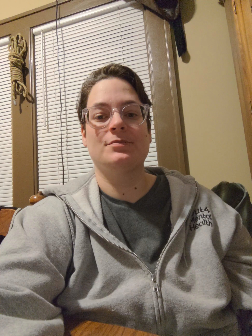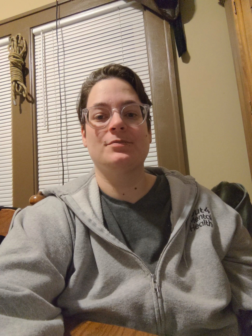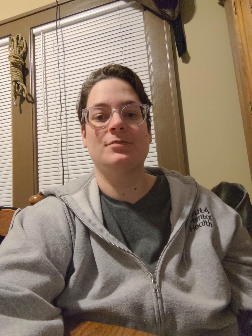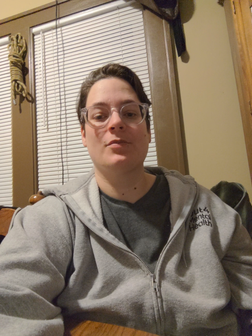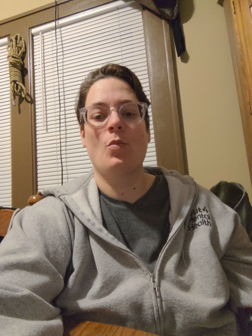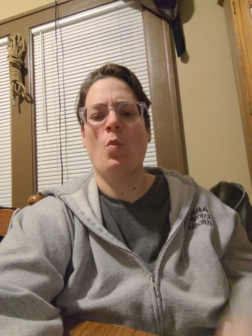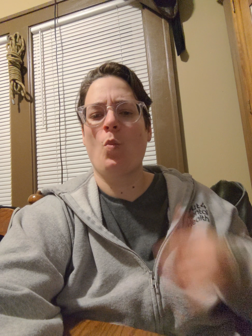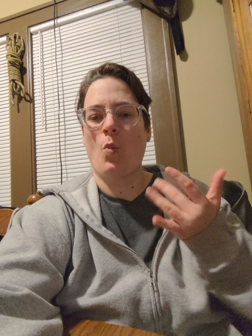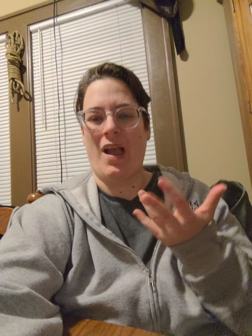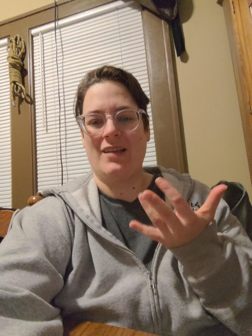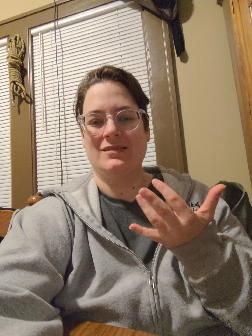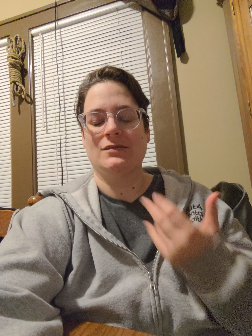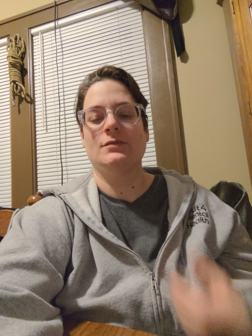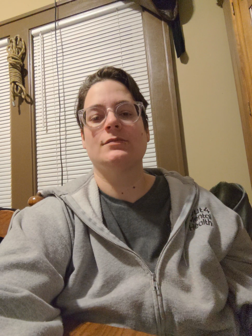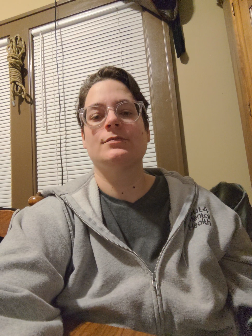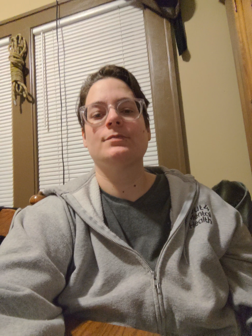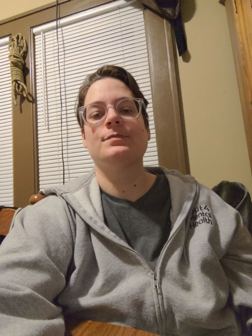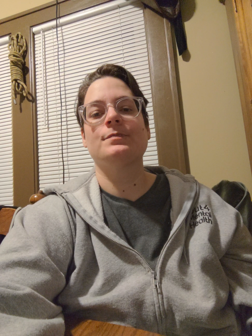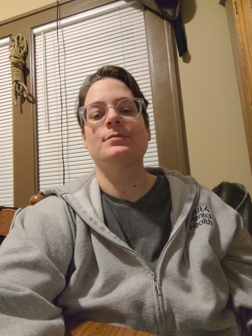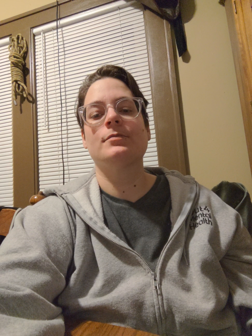wait